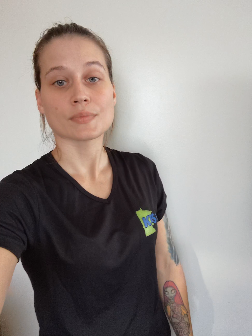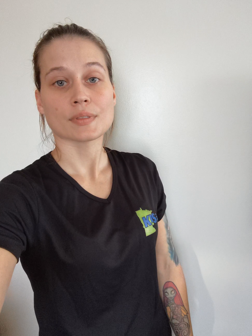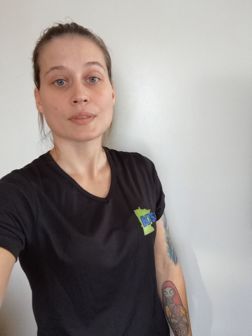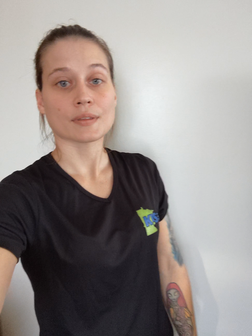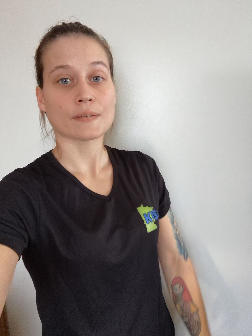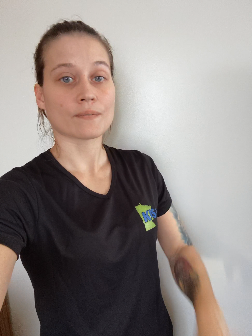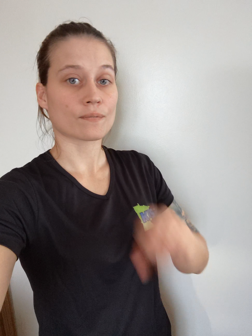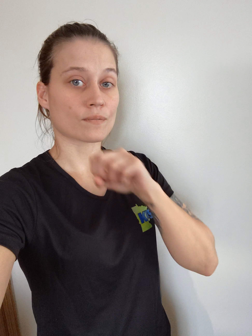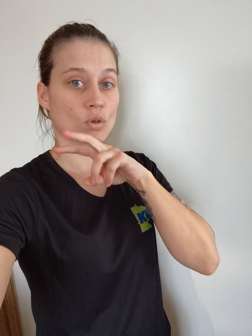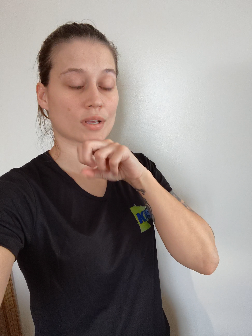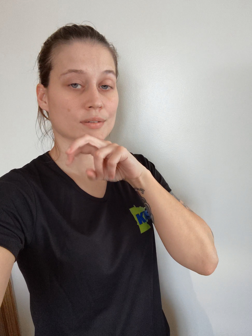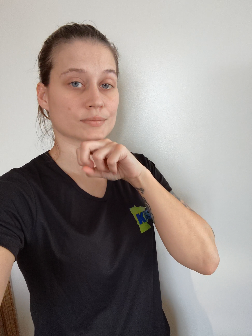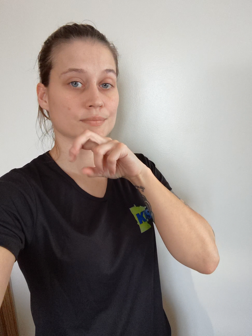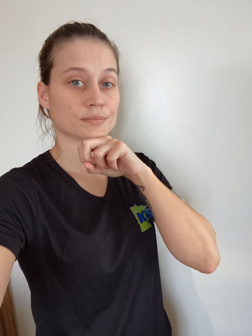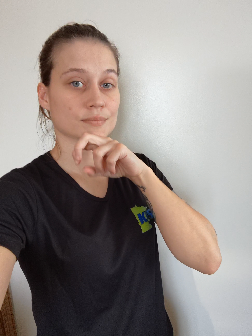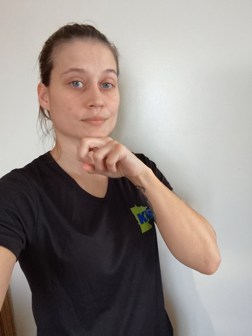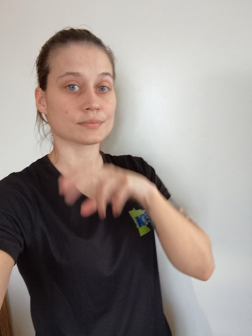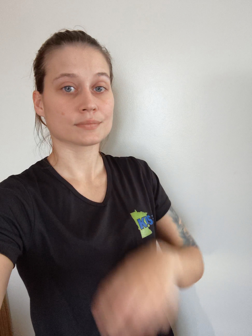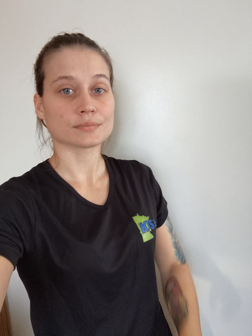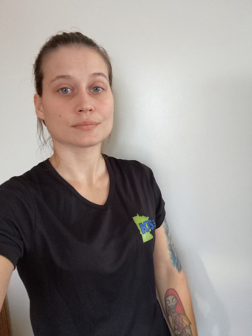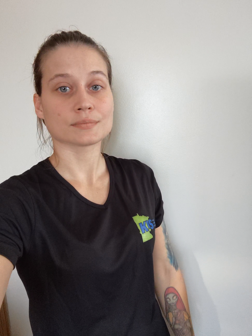frog